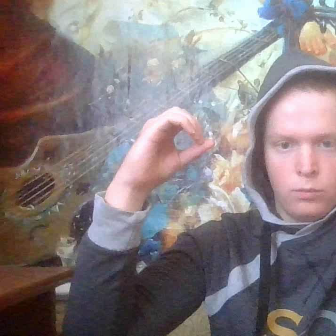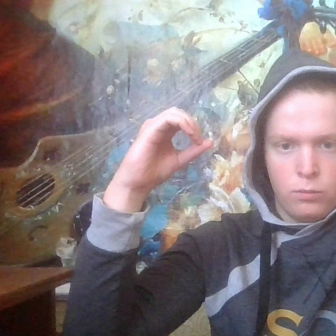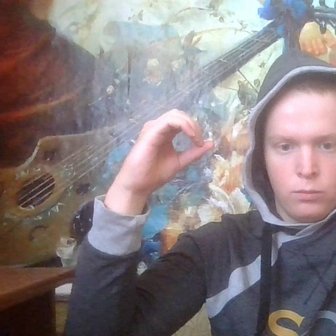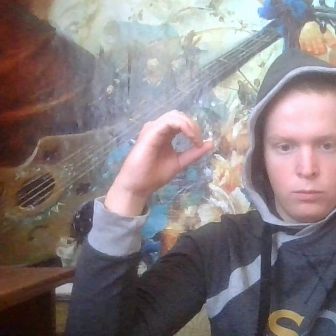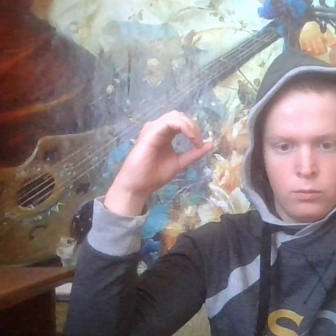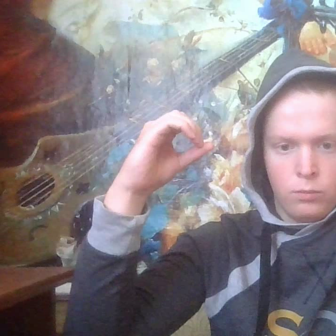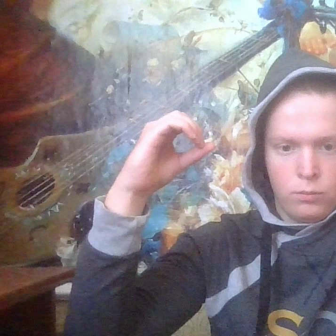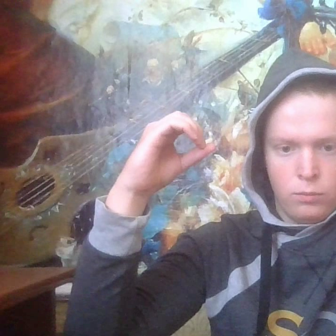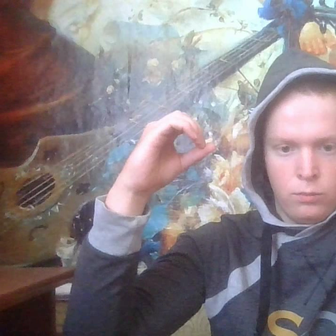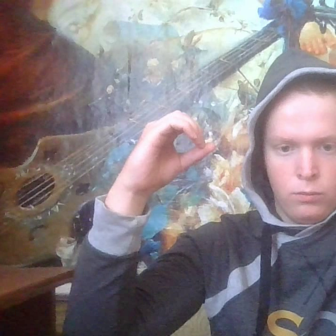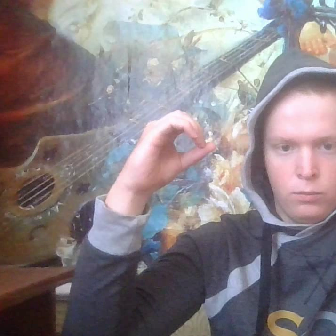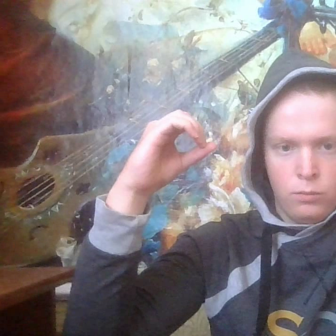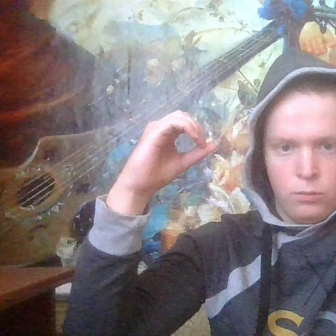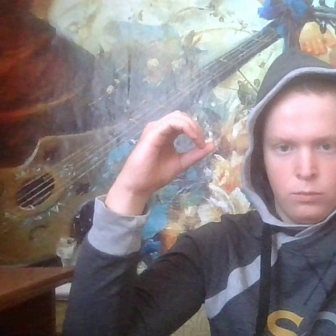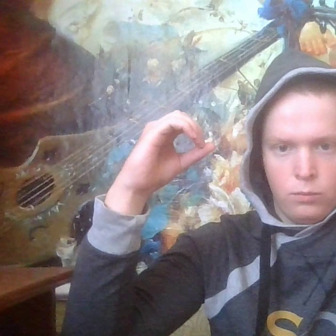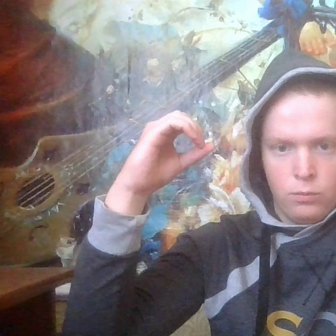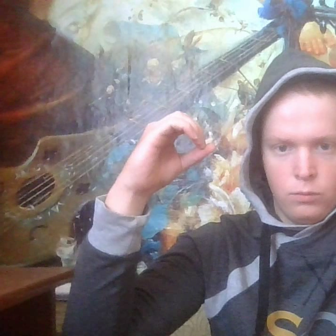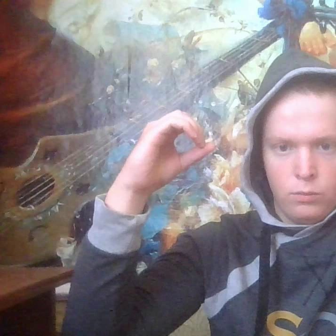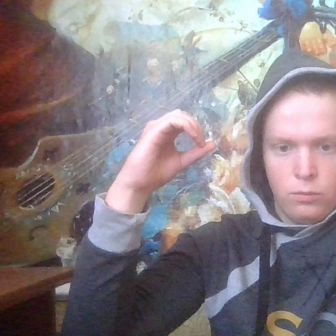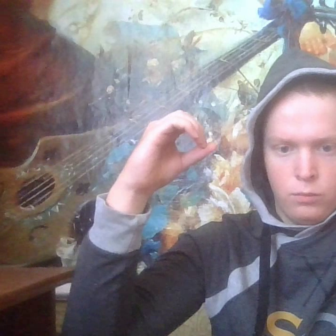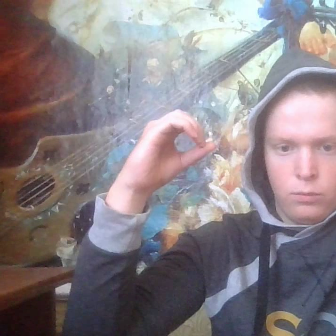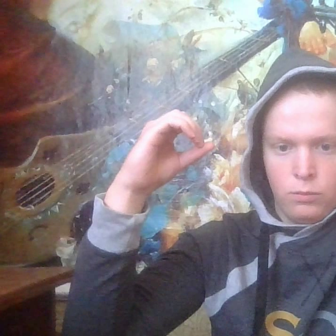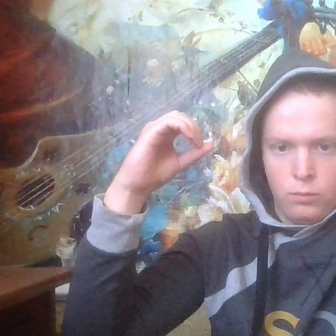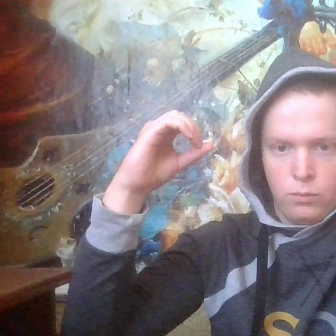Е